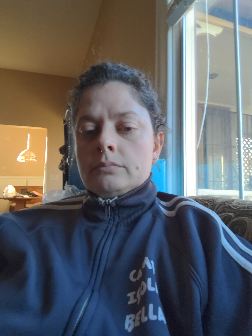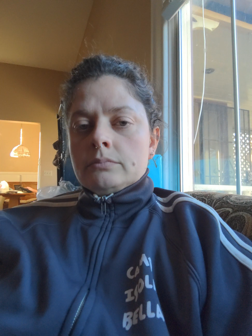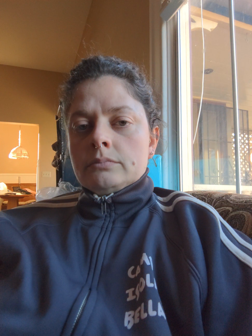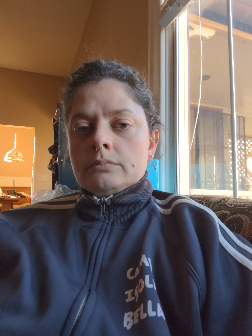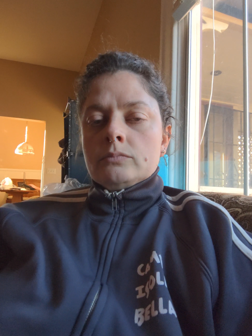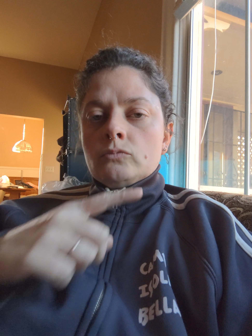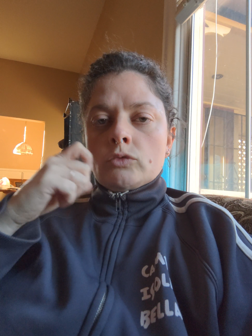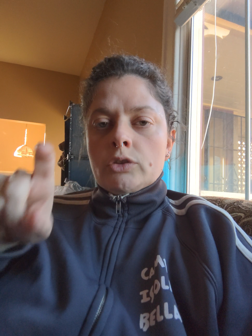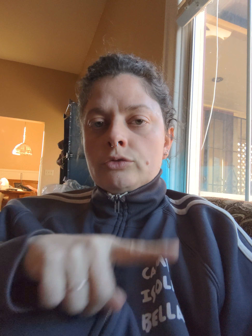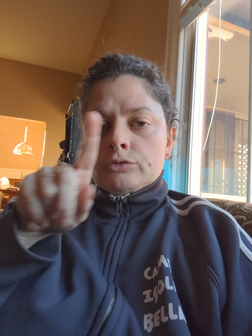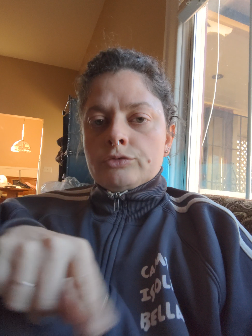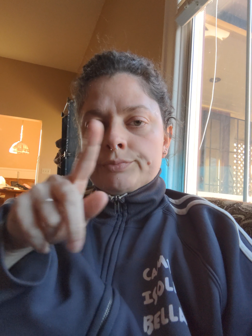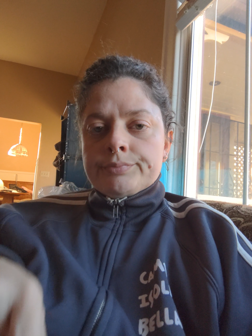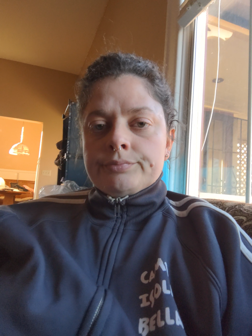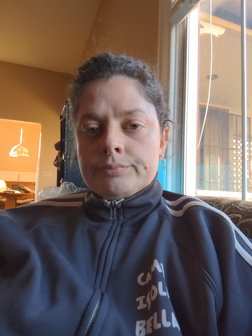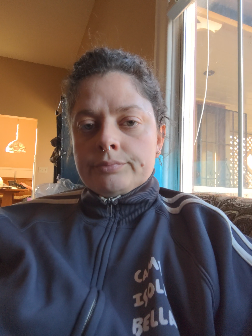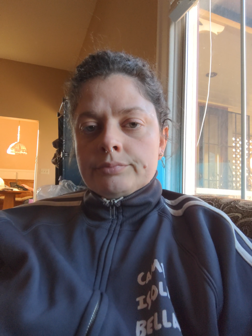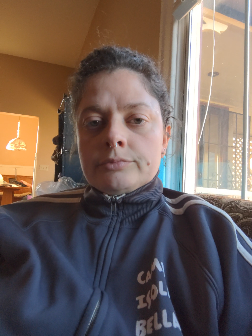dryer